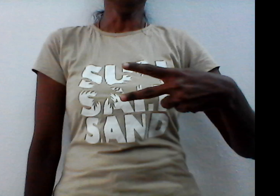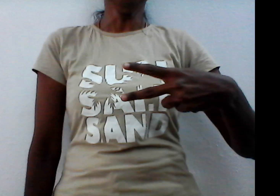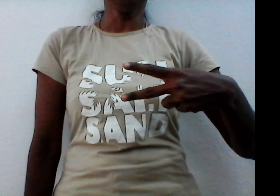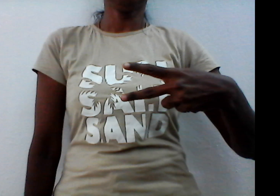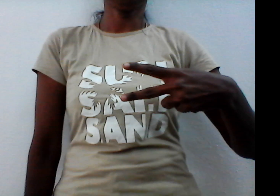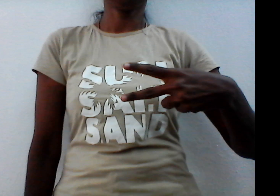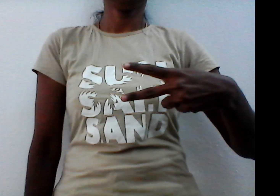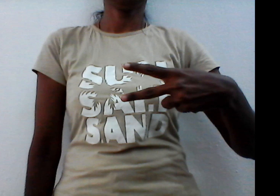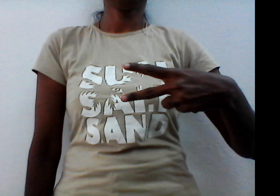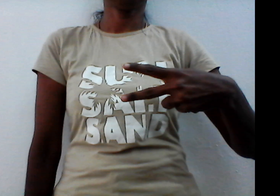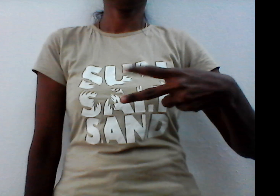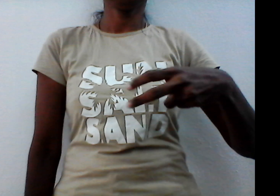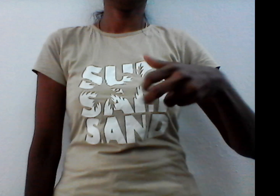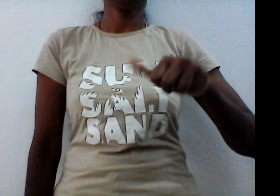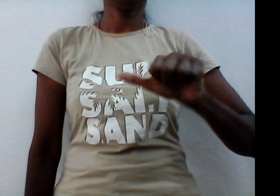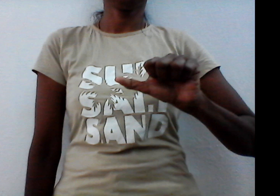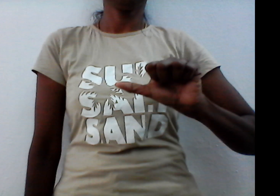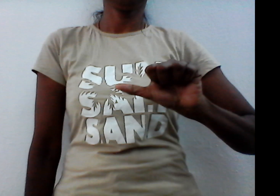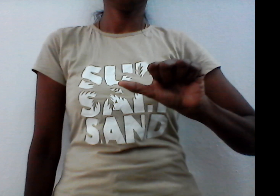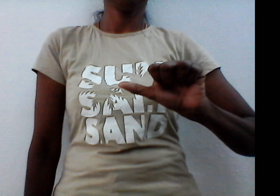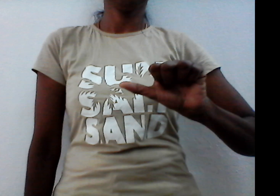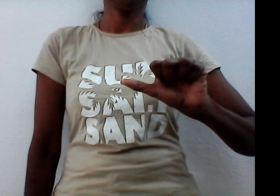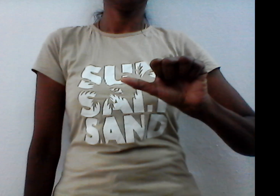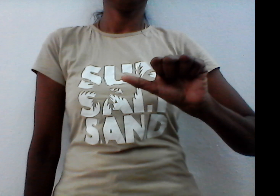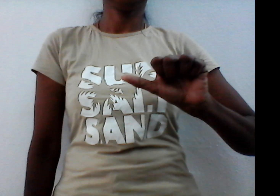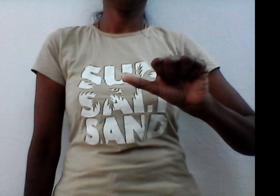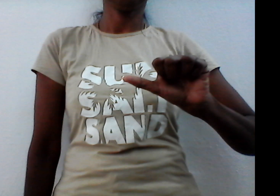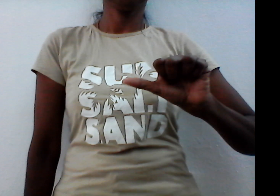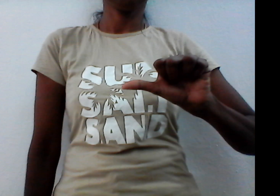ഐ